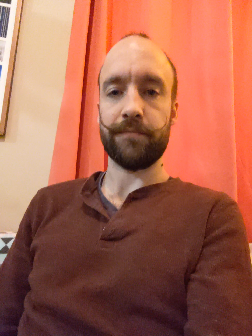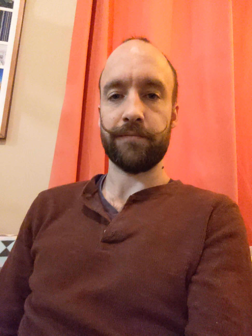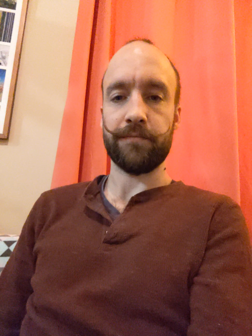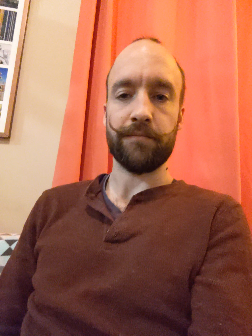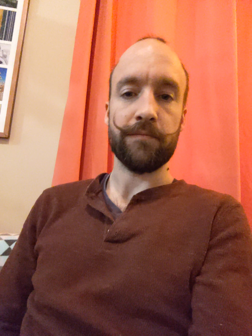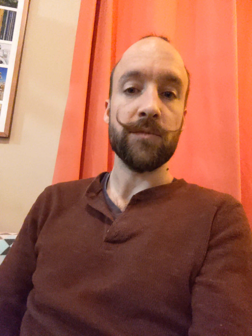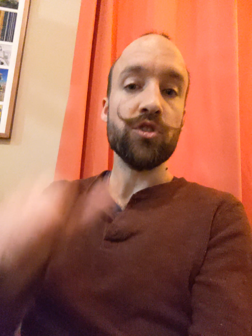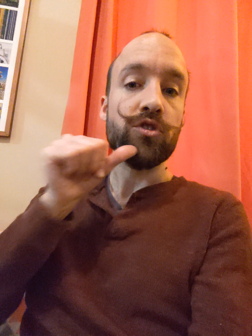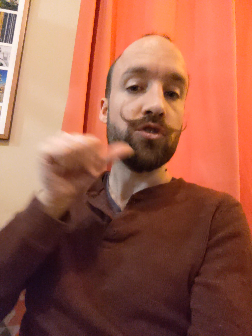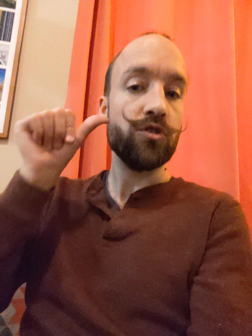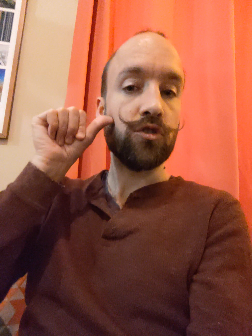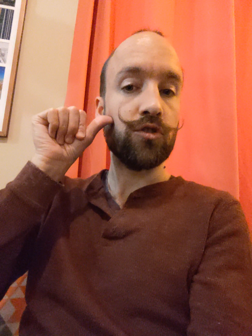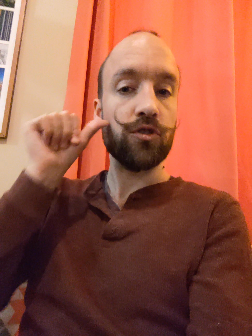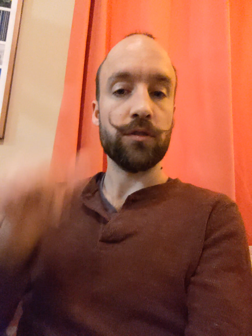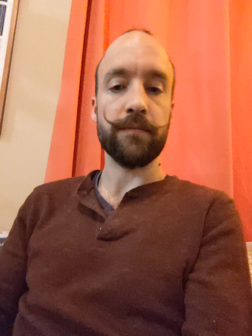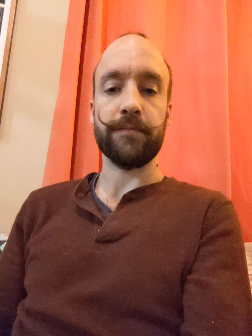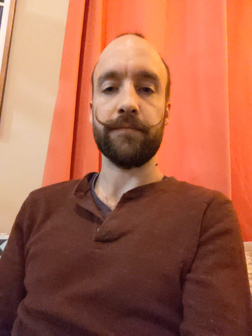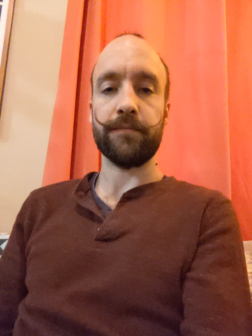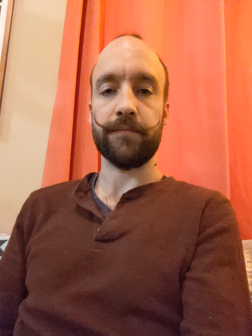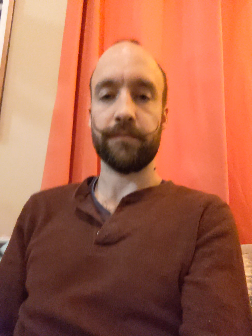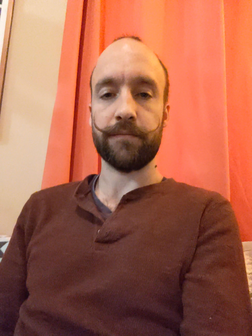yesterday